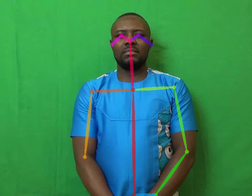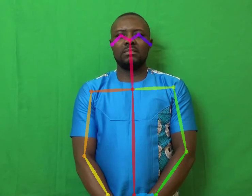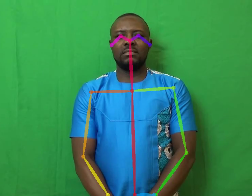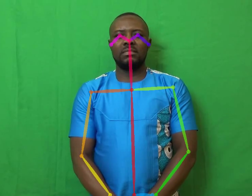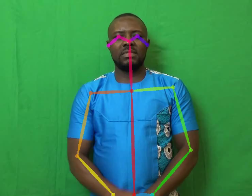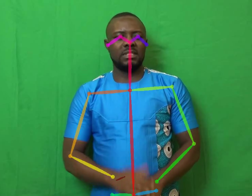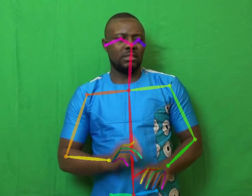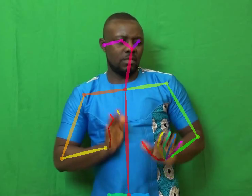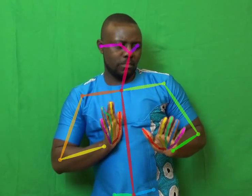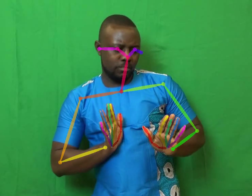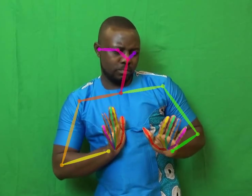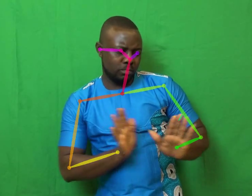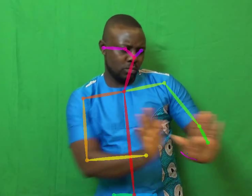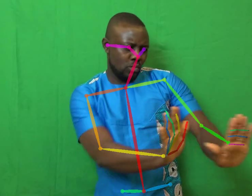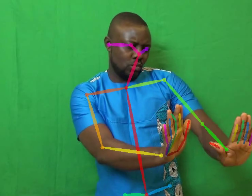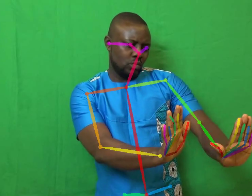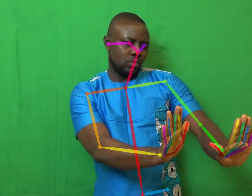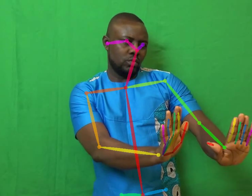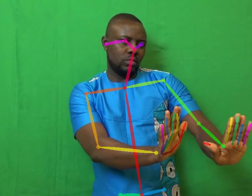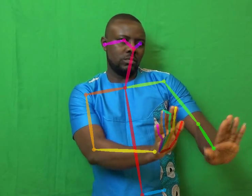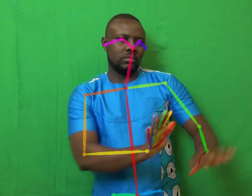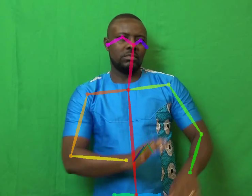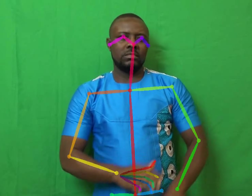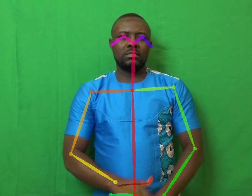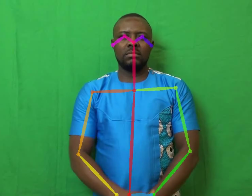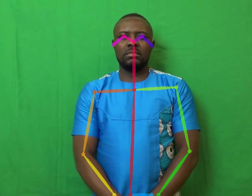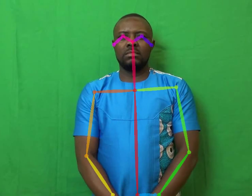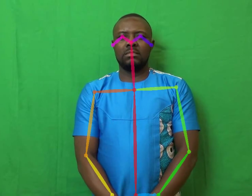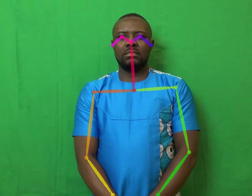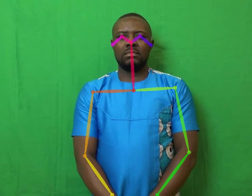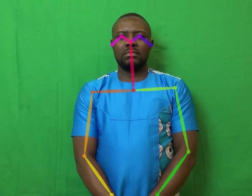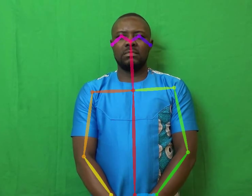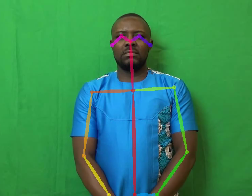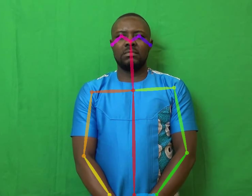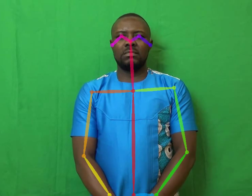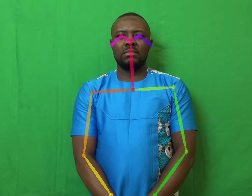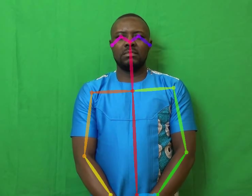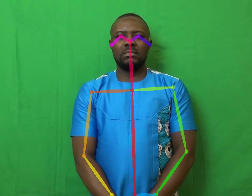push